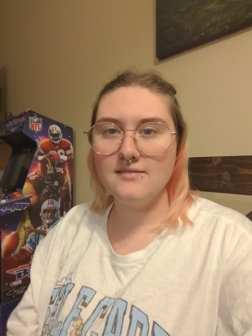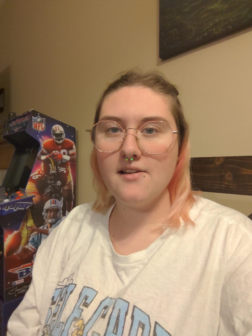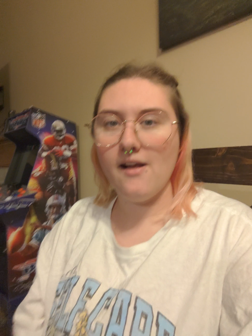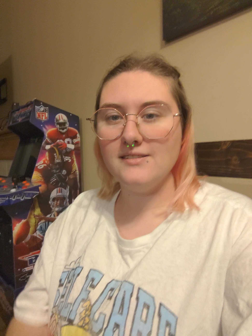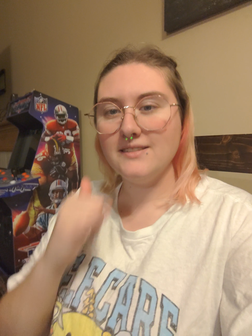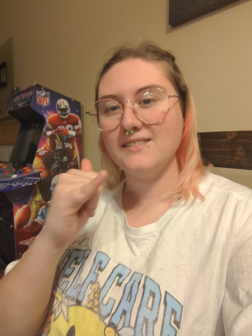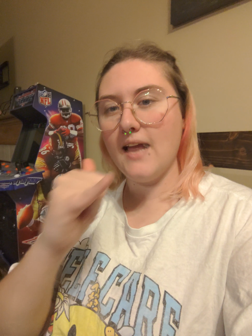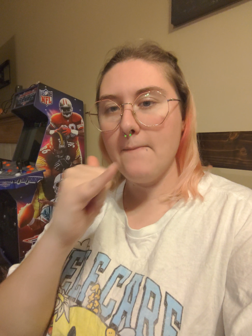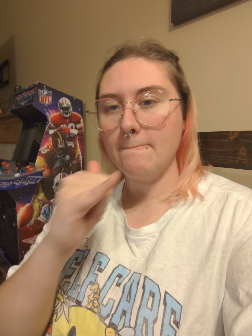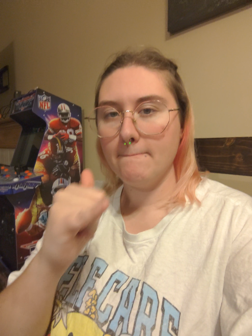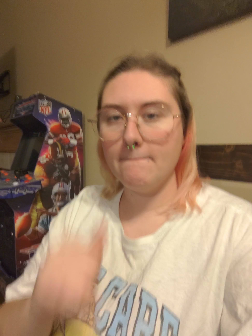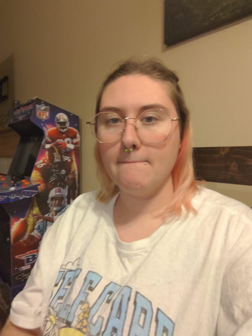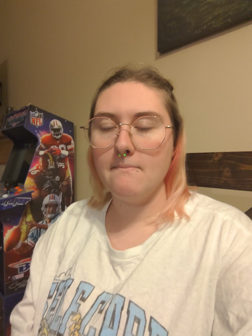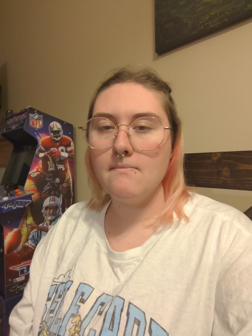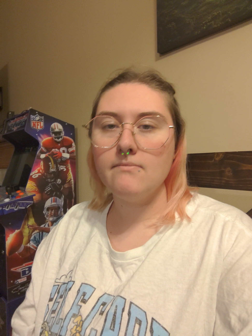same